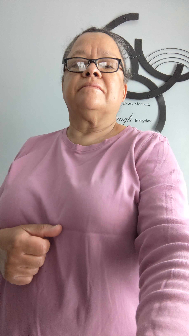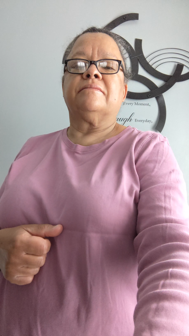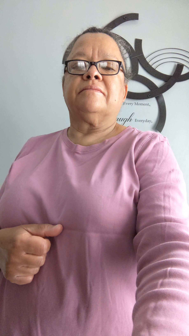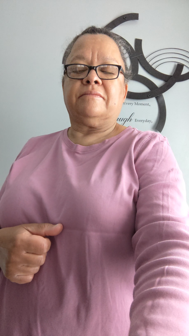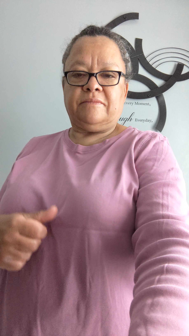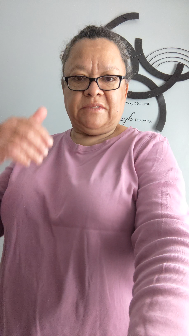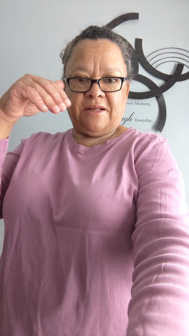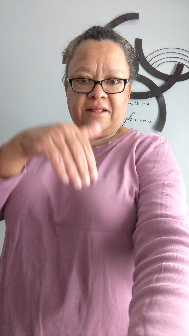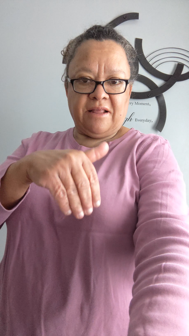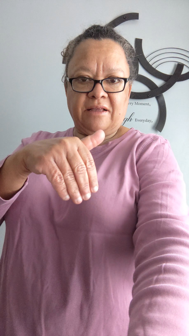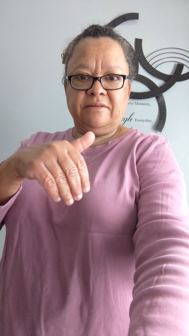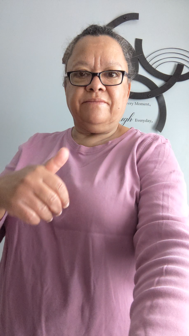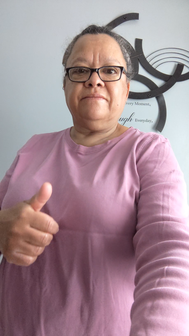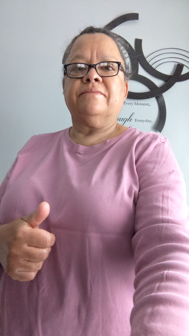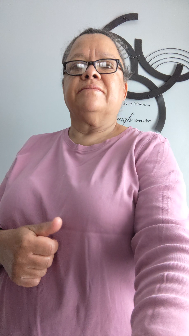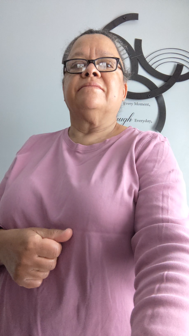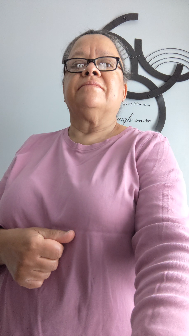night night